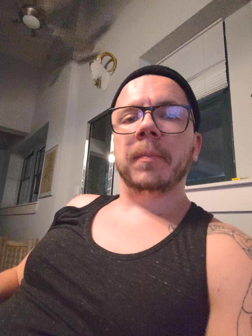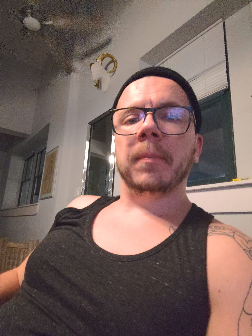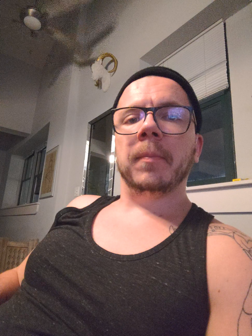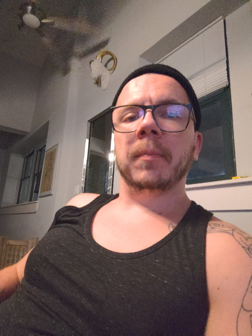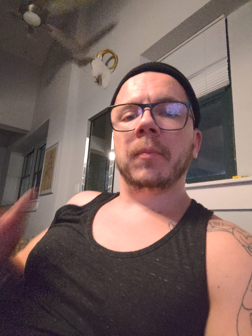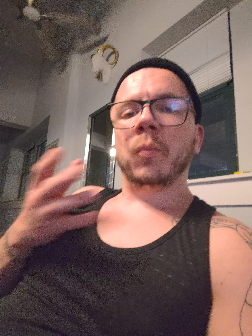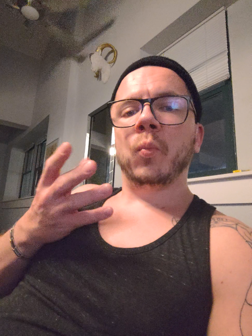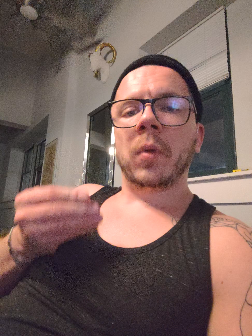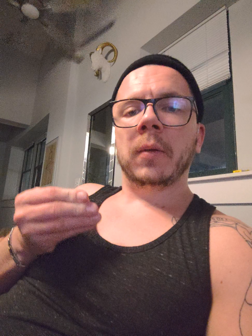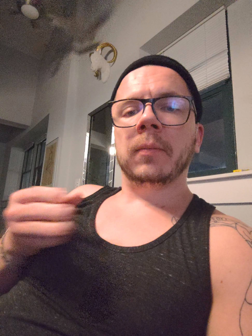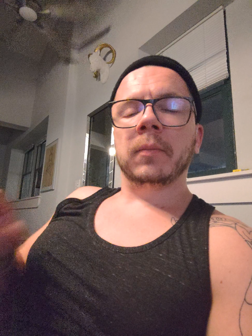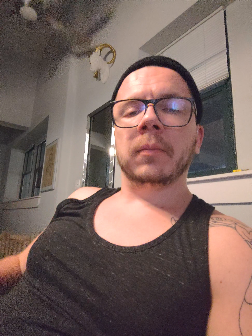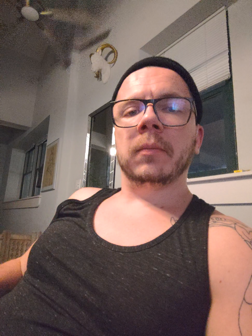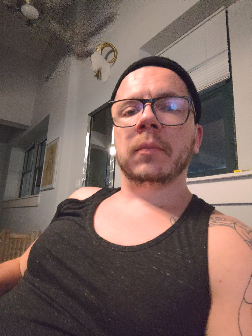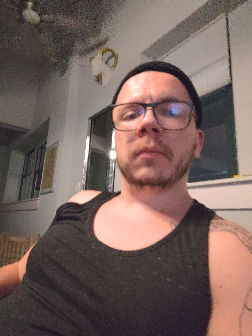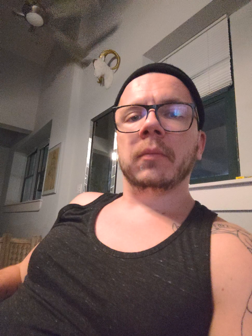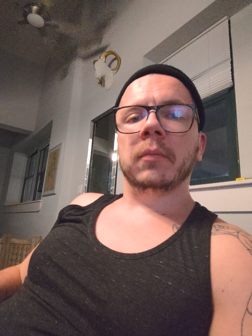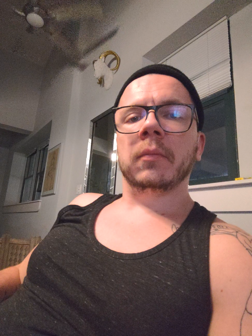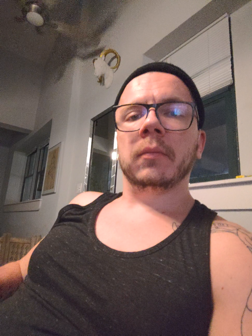wet